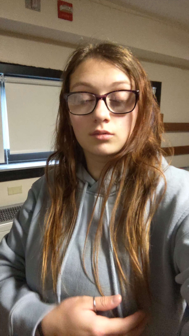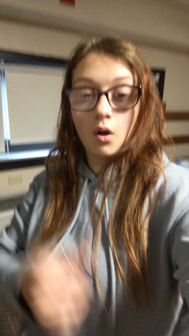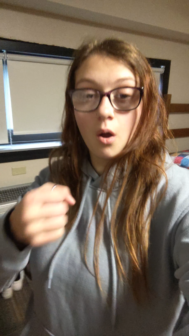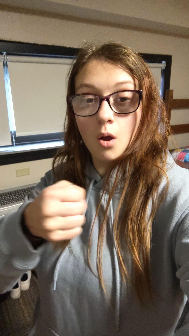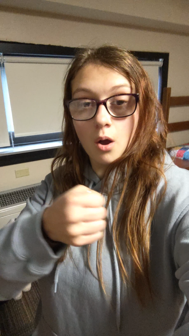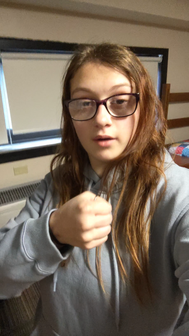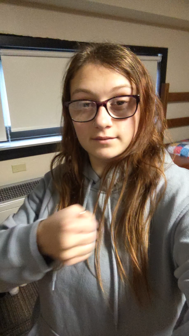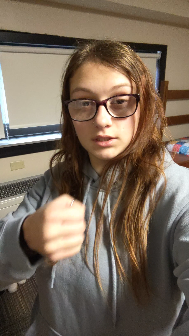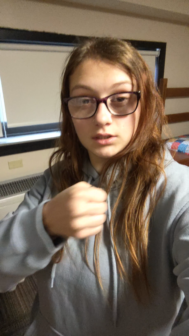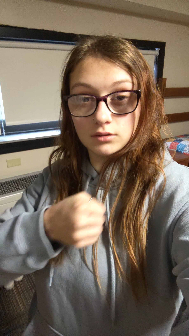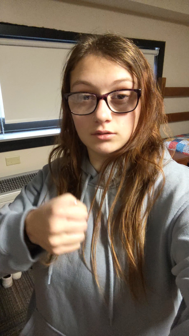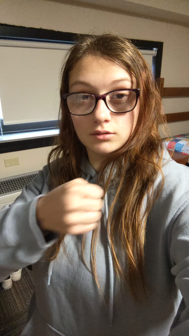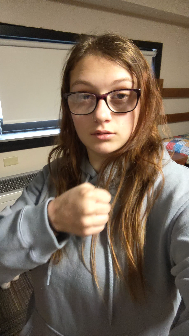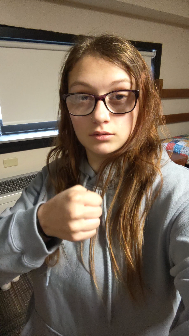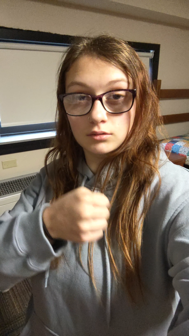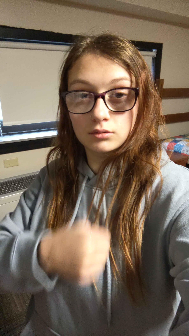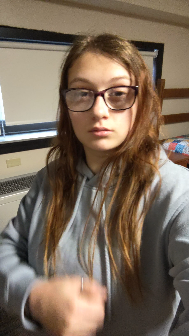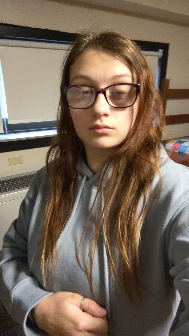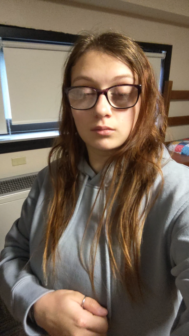coffee